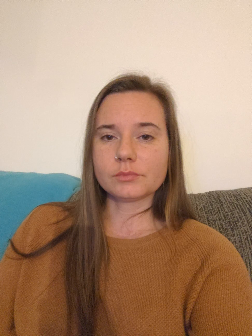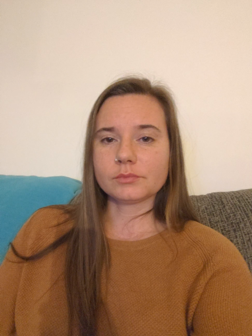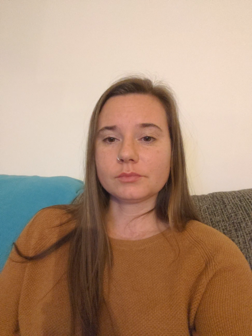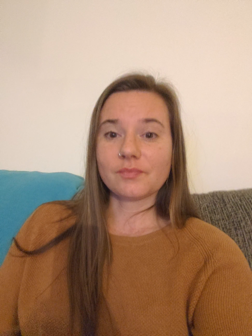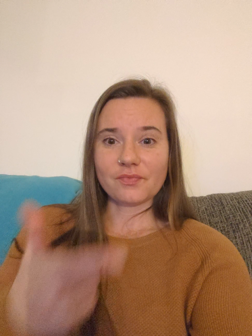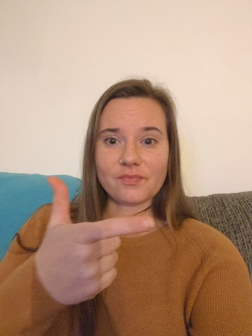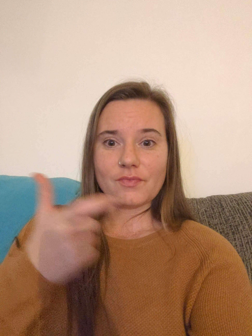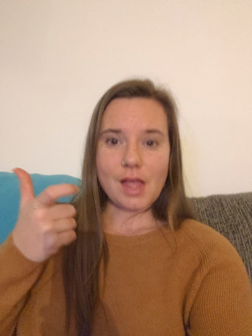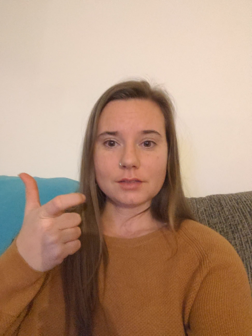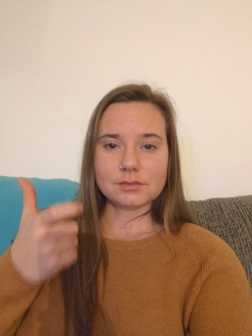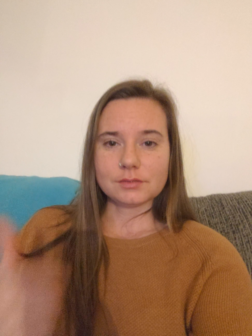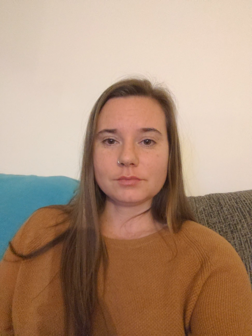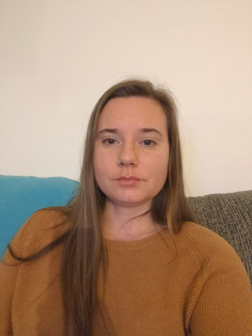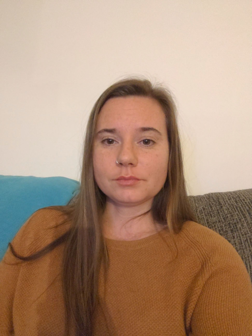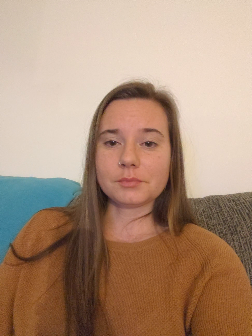fast